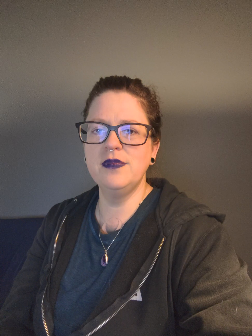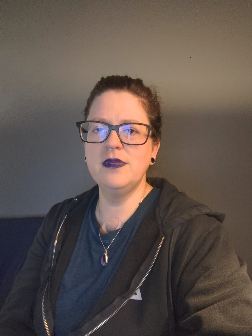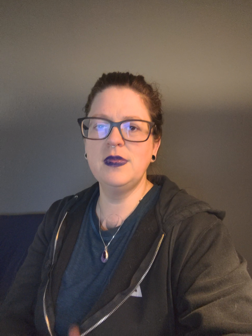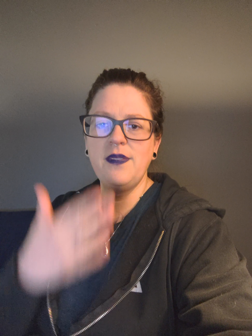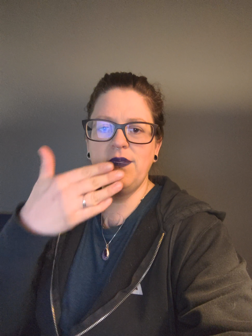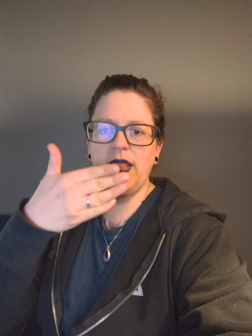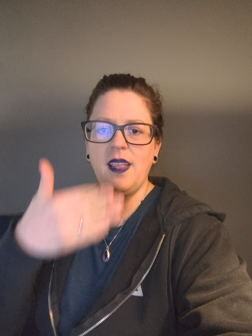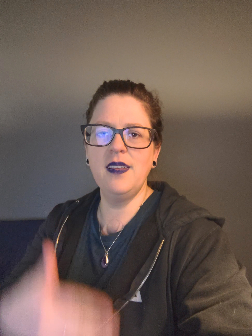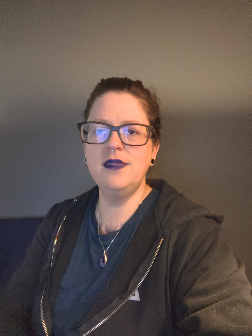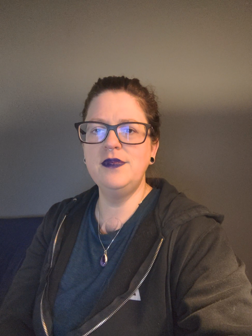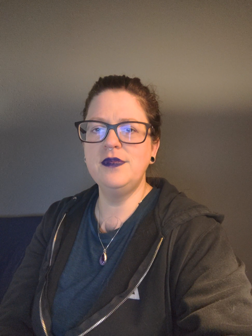flag